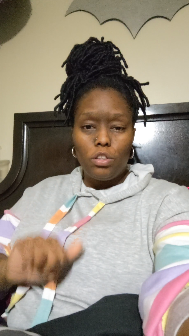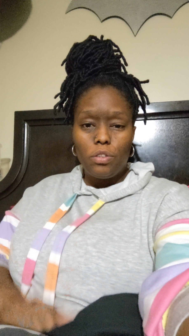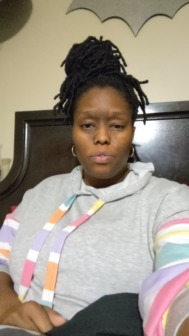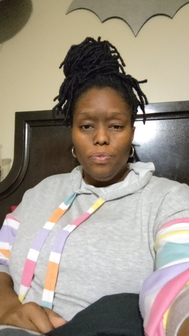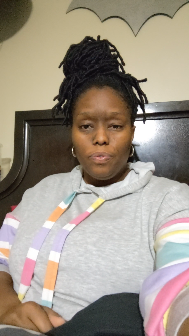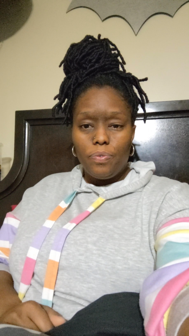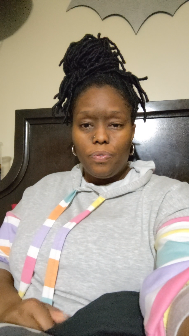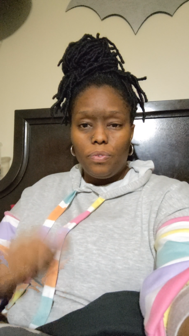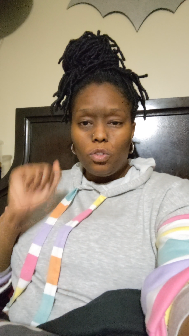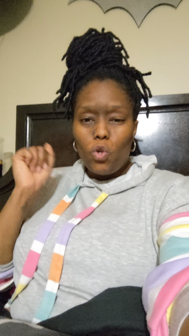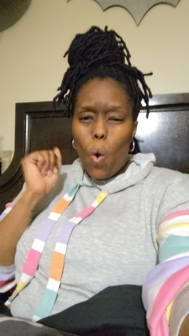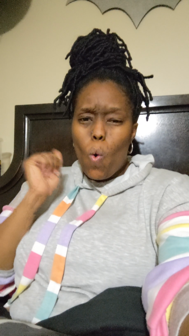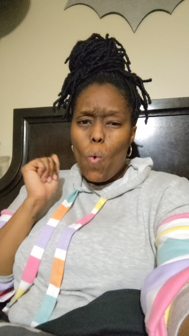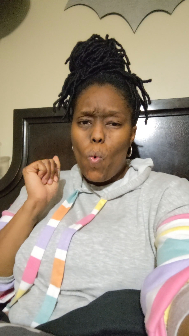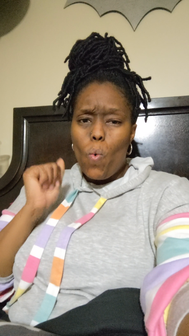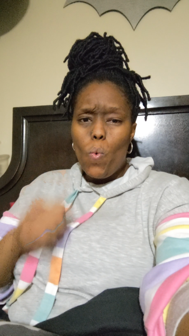cold